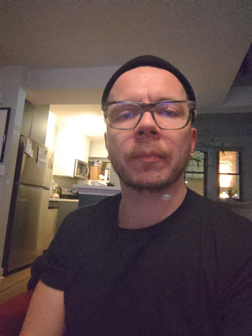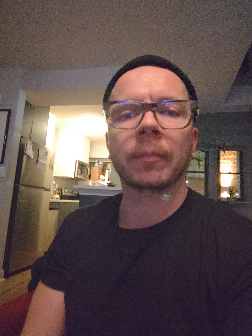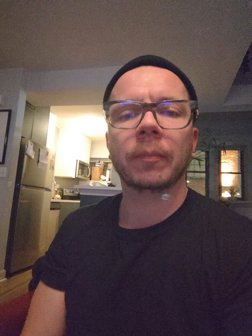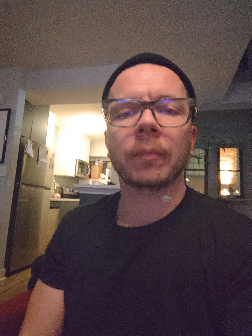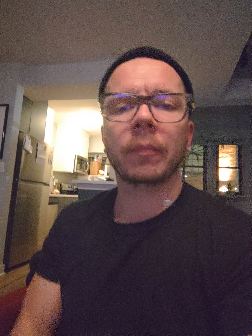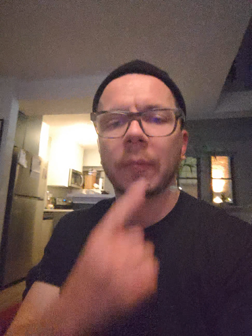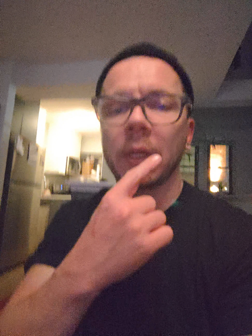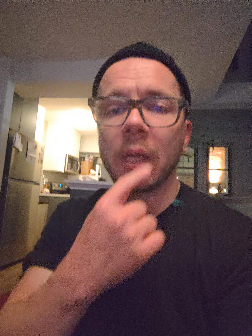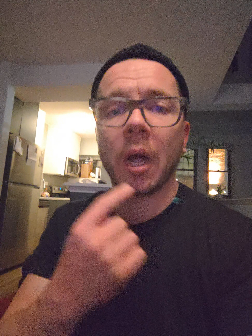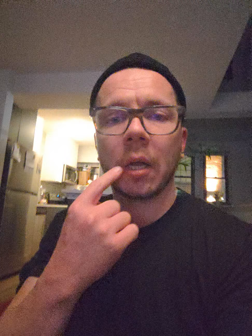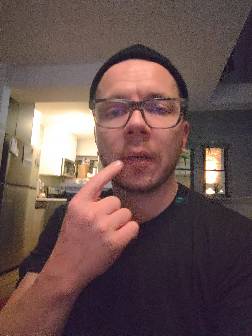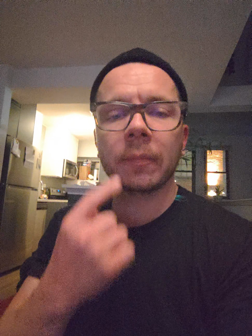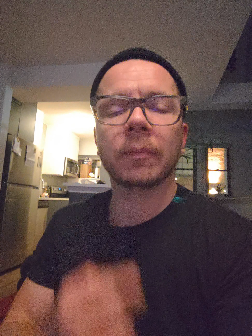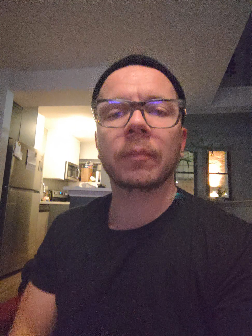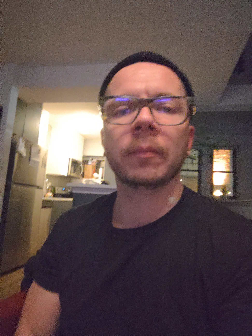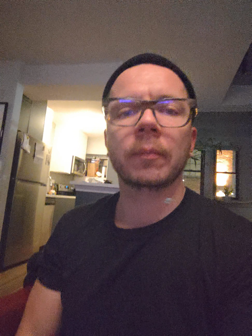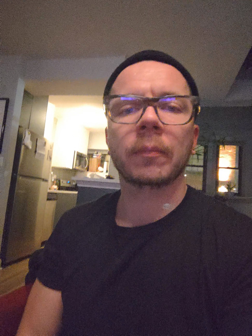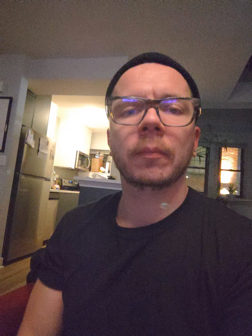tongue